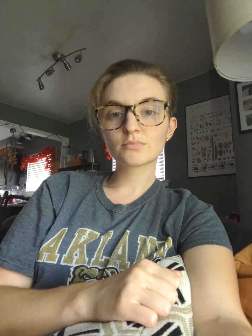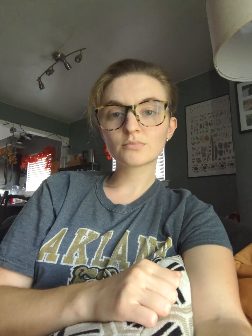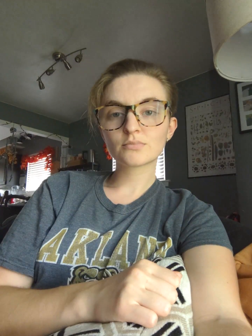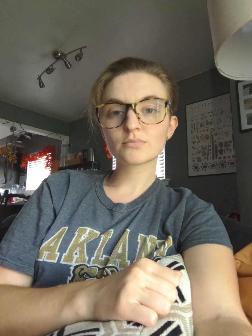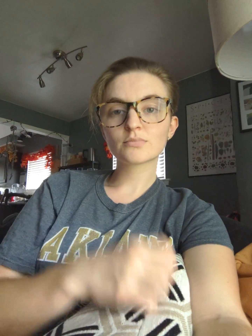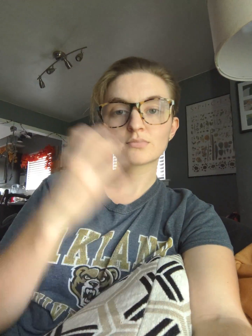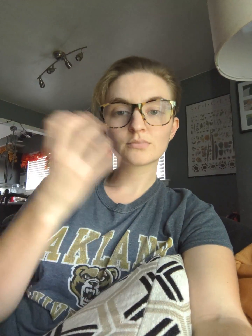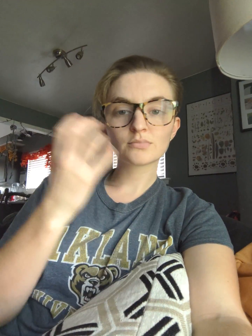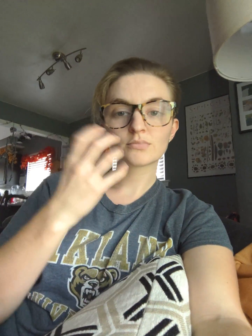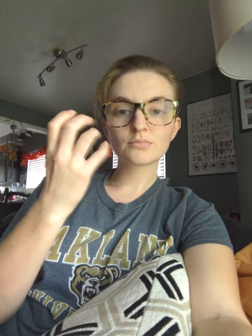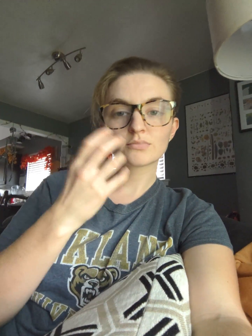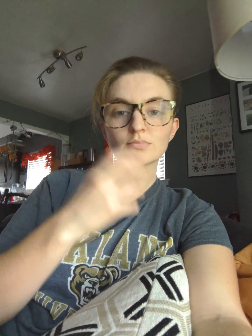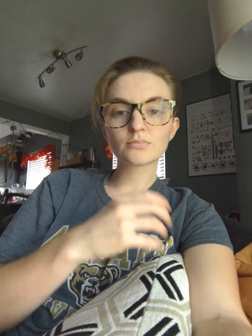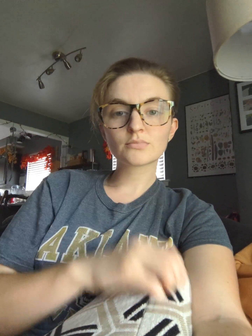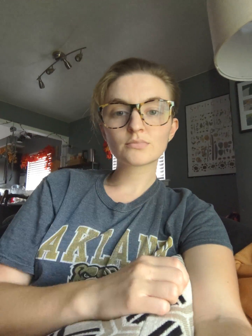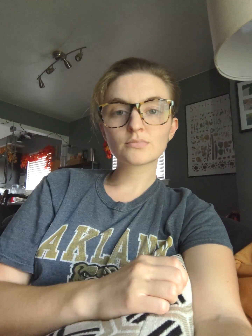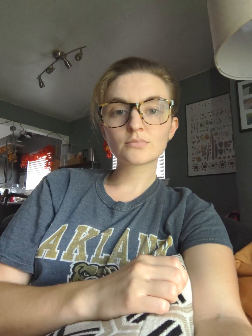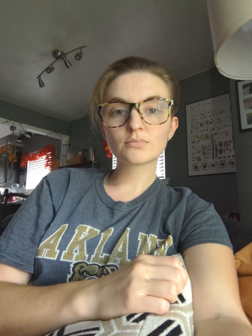shake